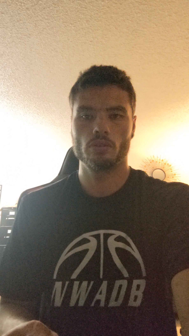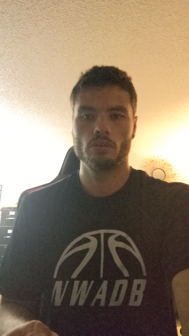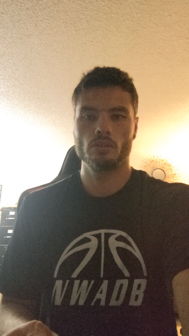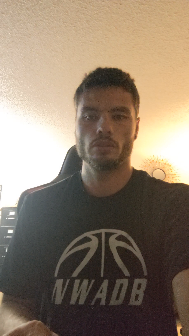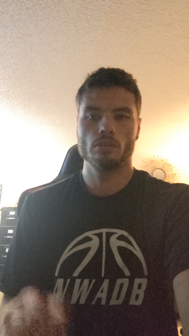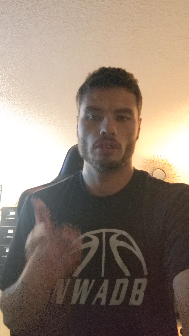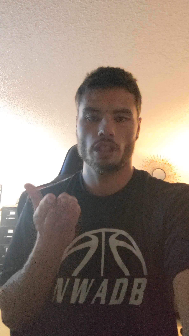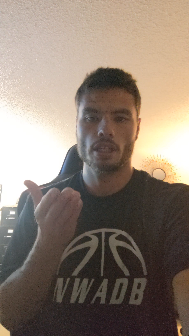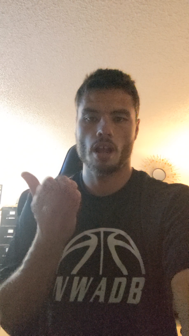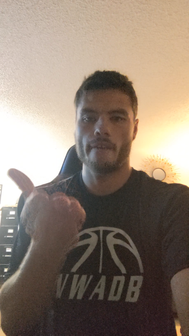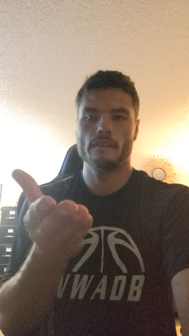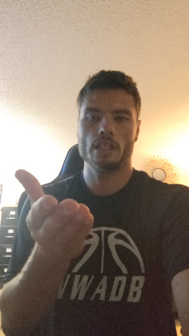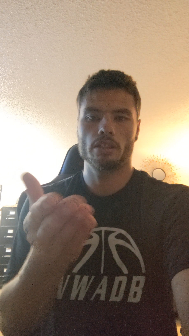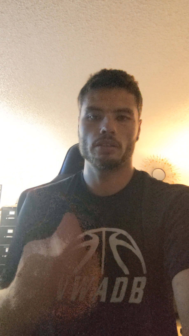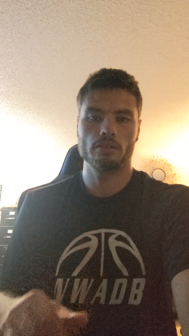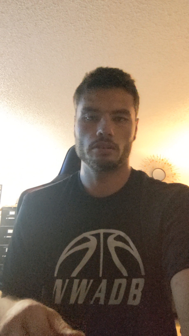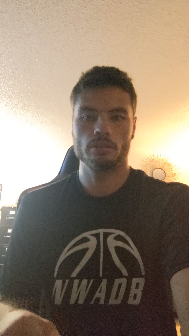oven